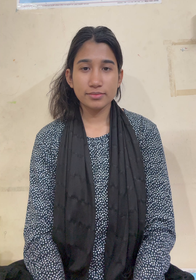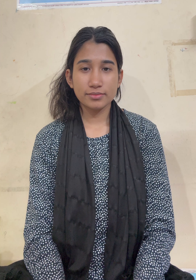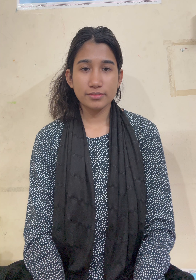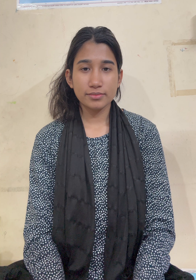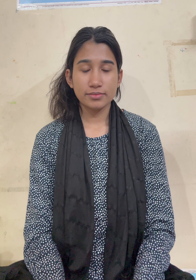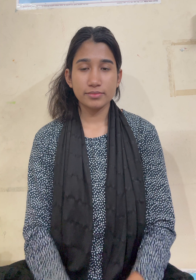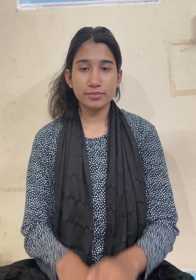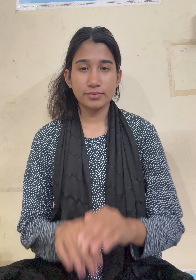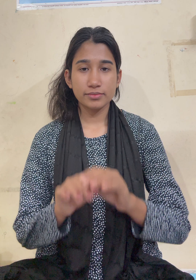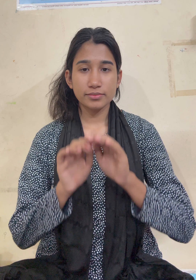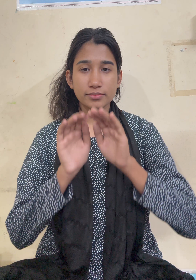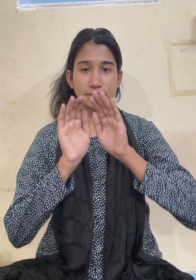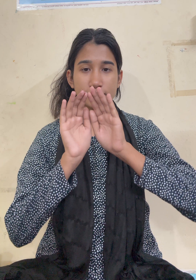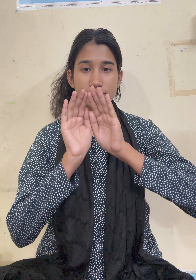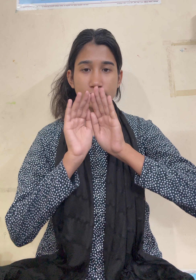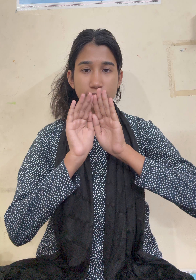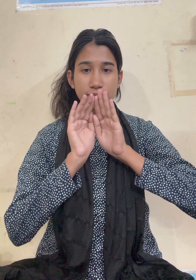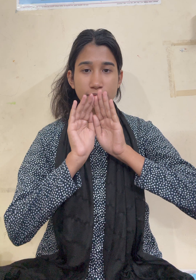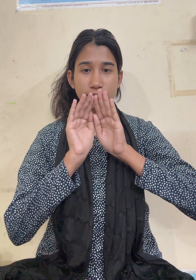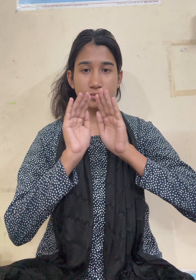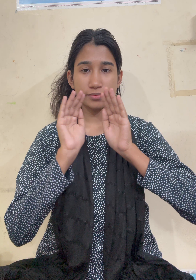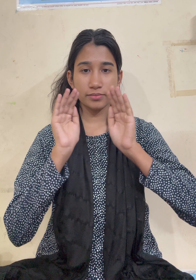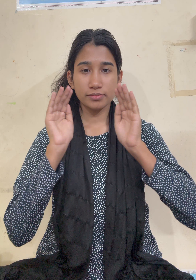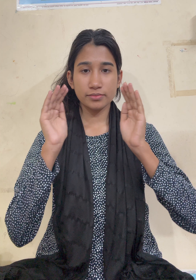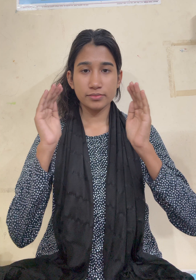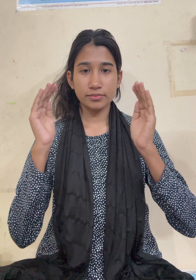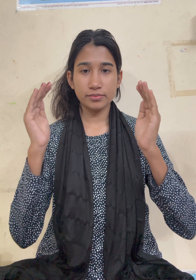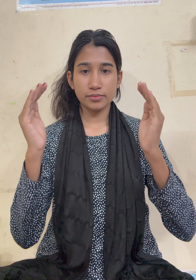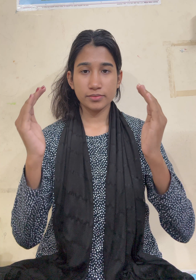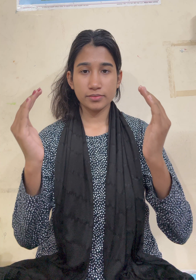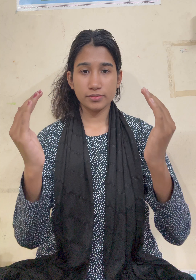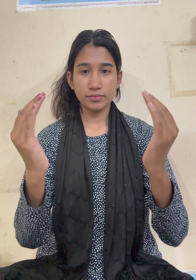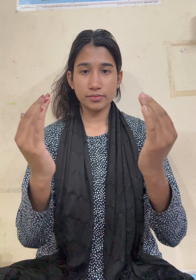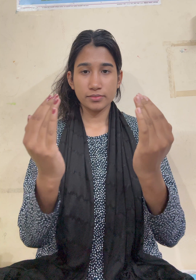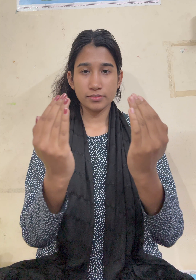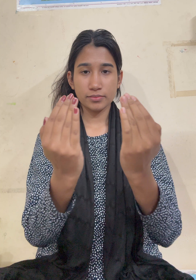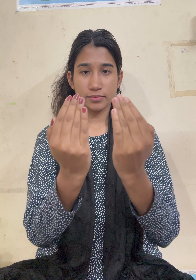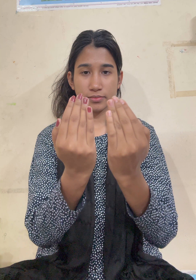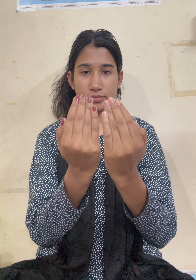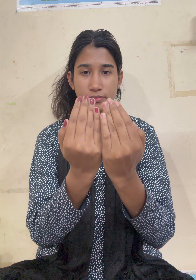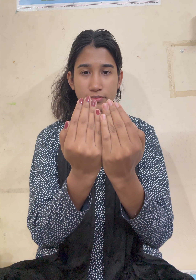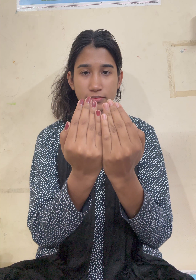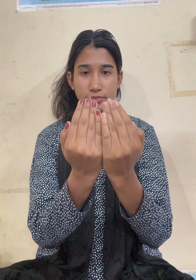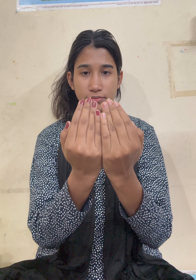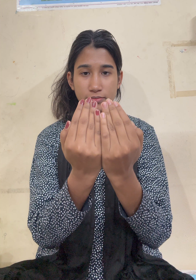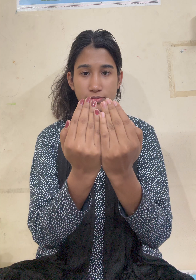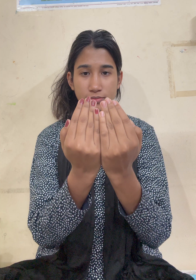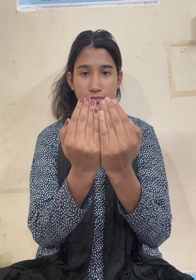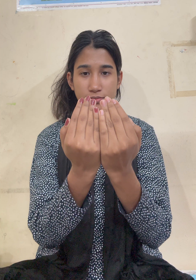পৃথিবী